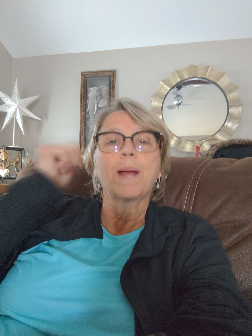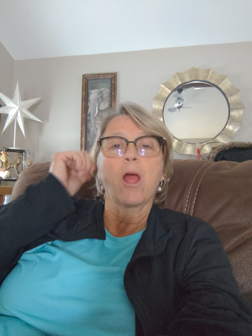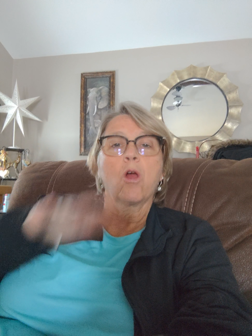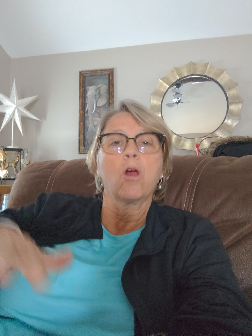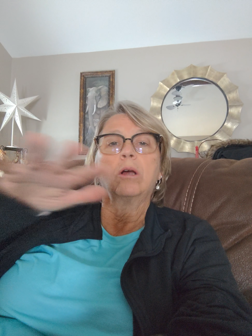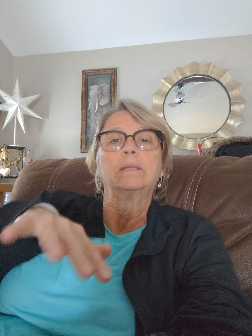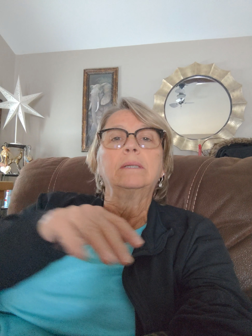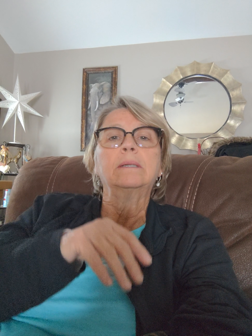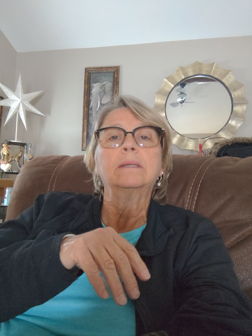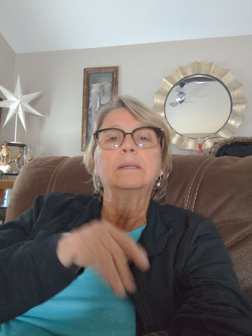backyard